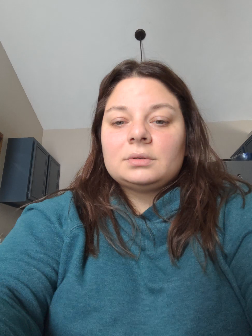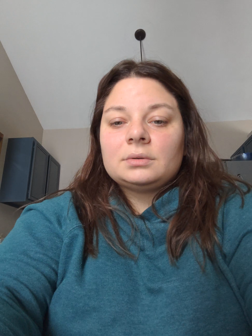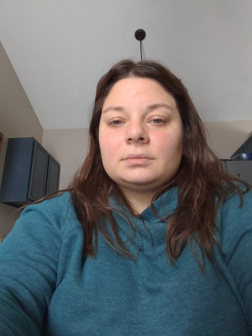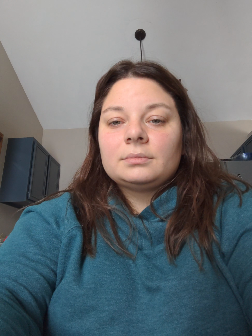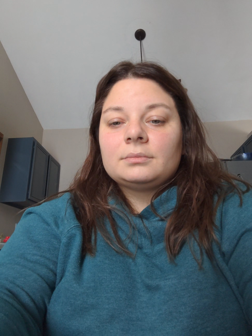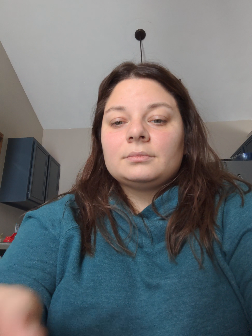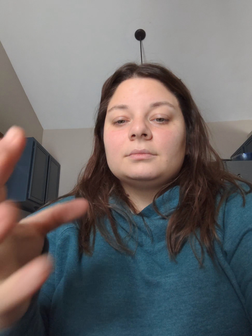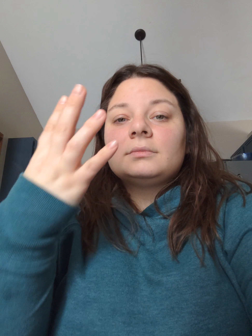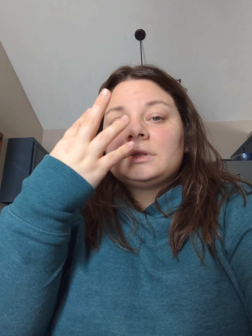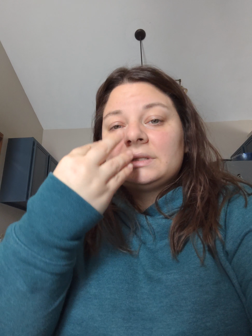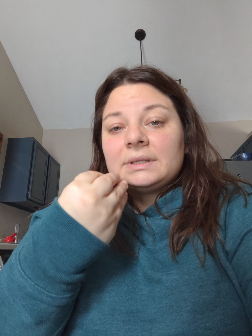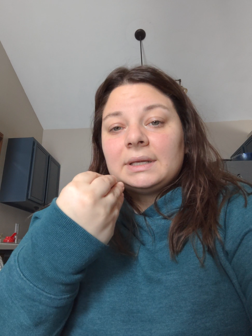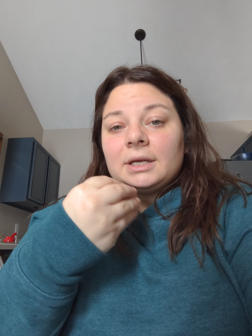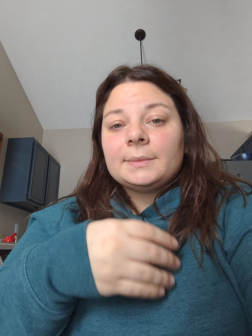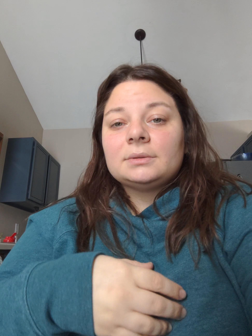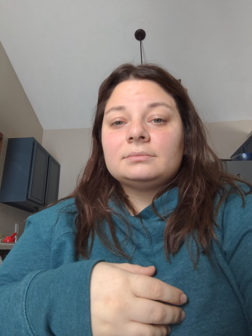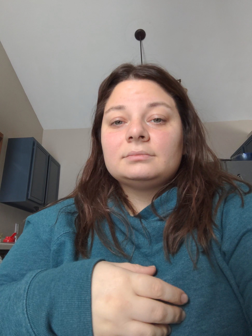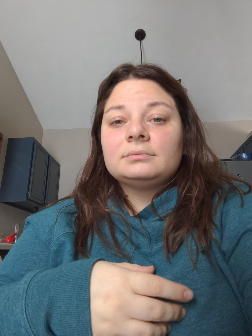sleep